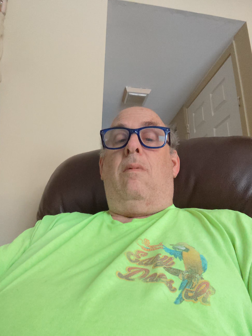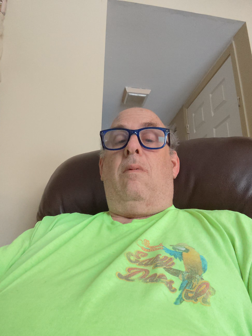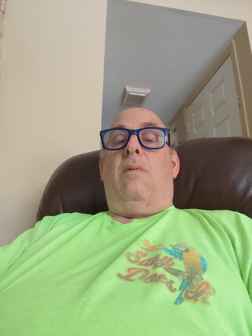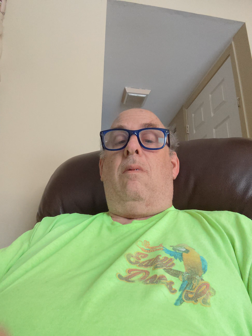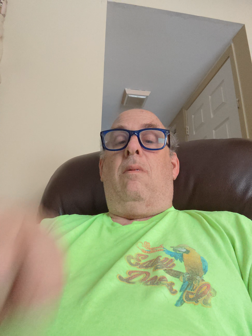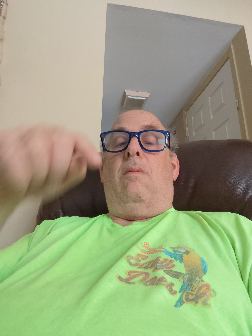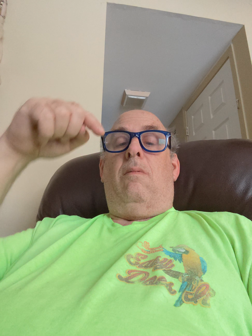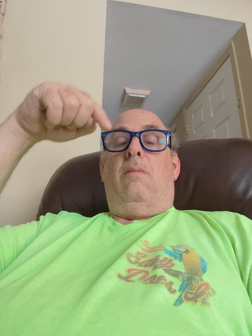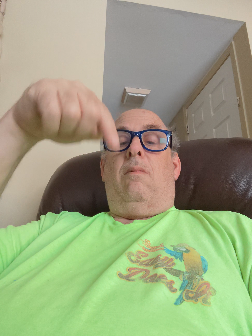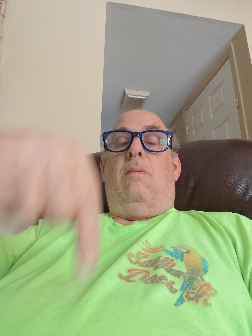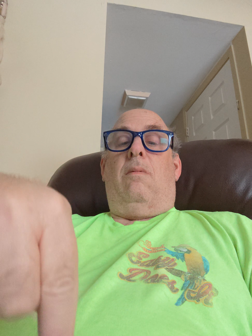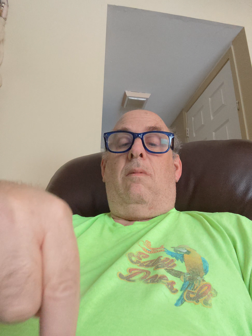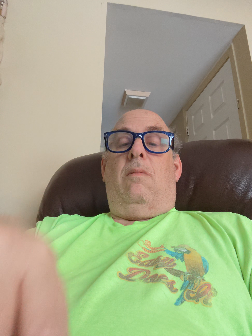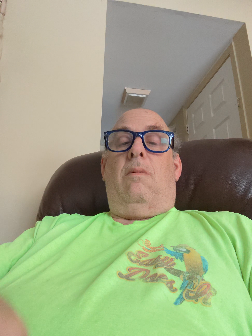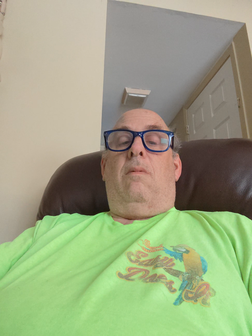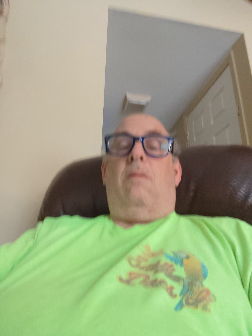down